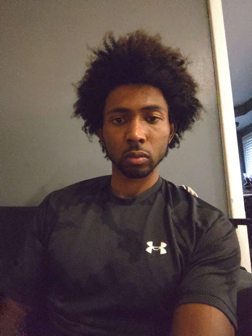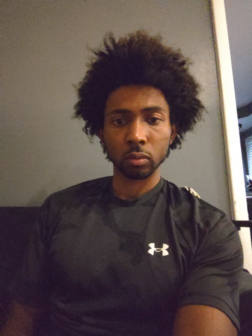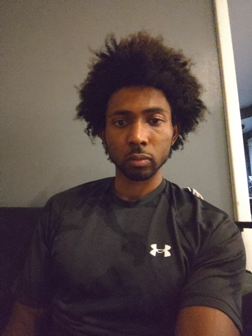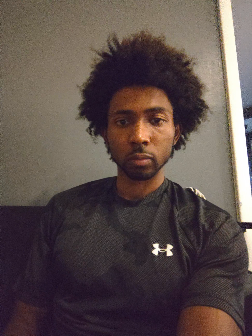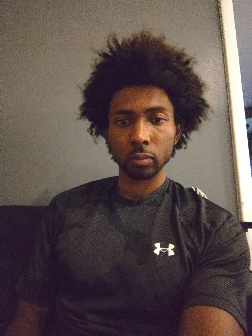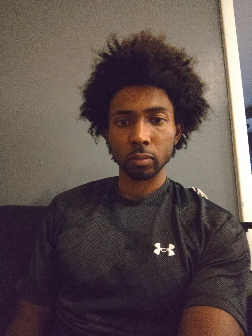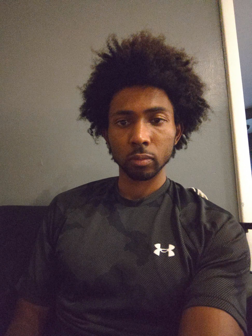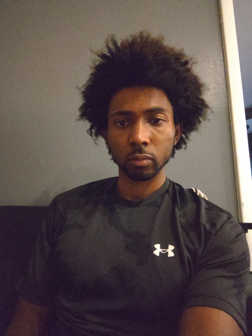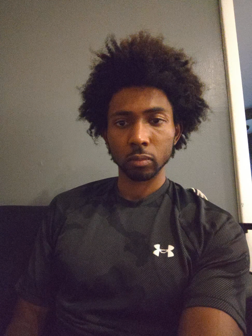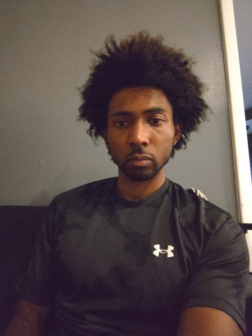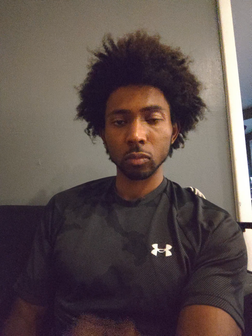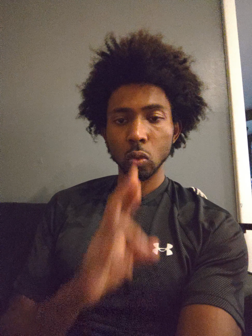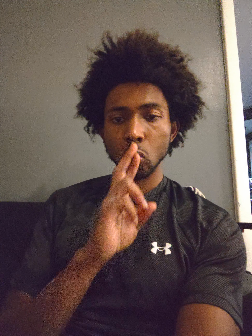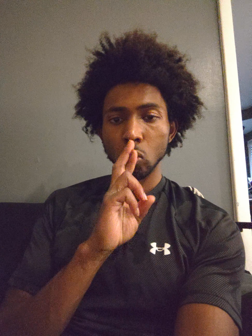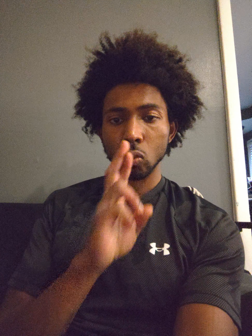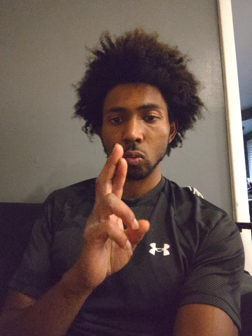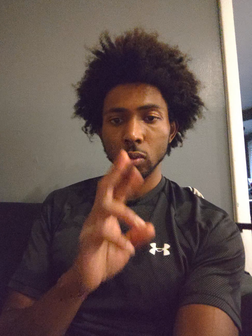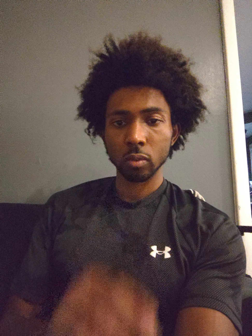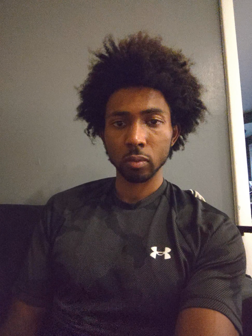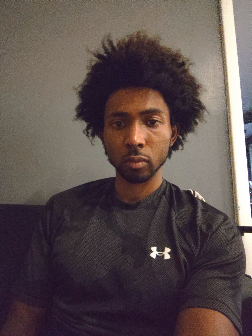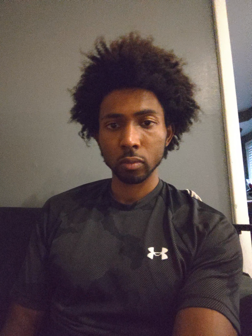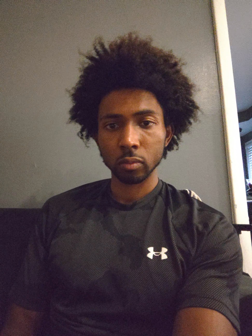are